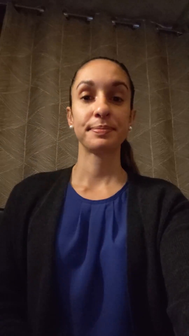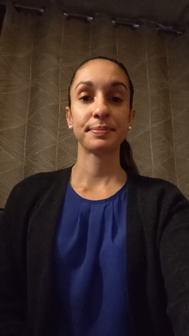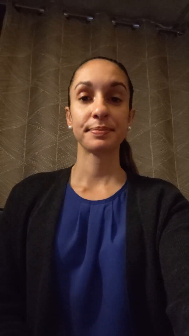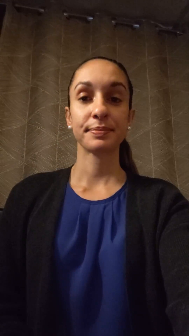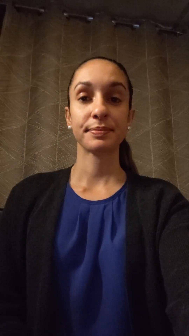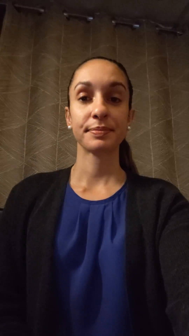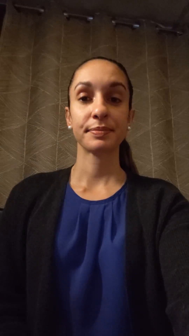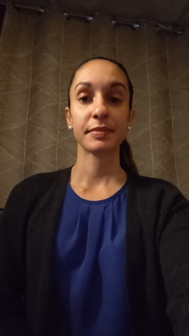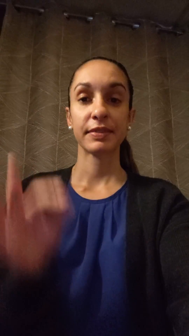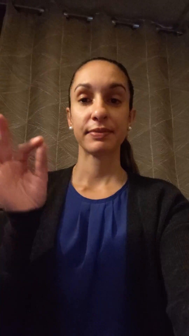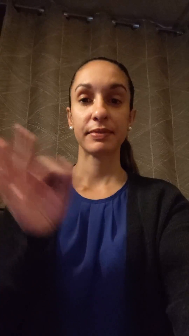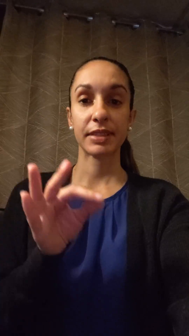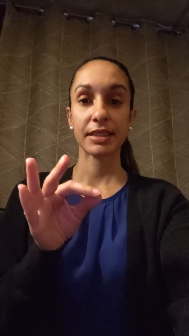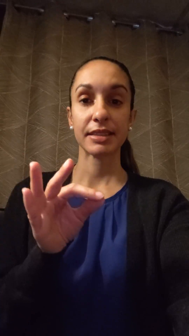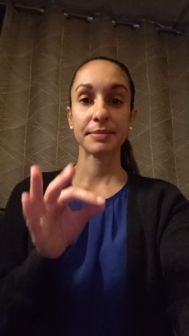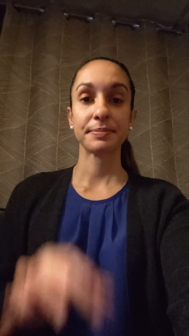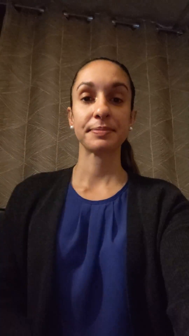fit